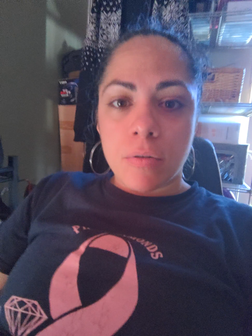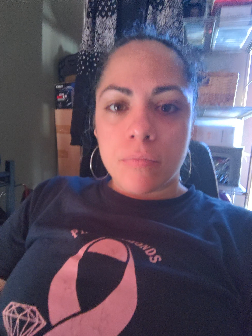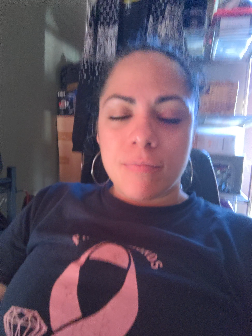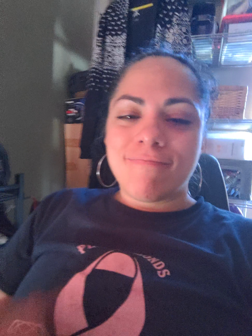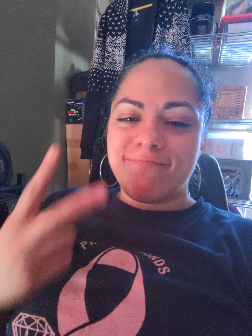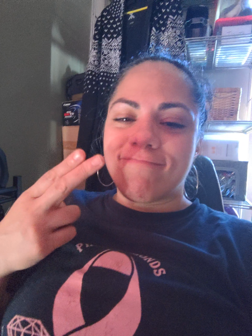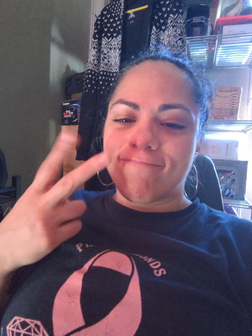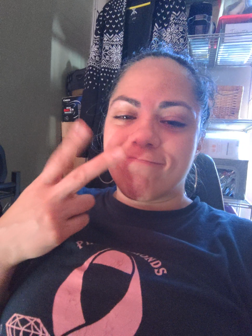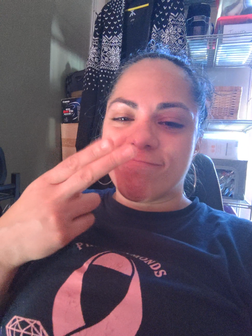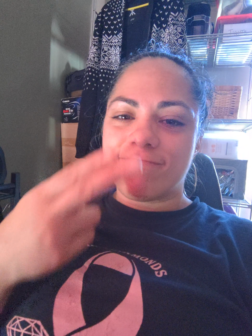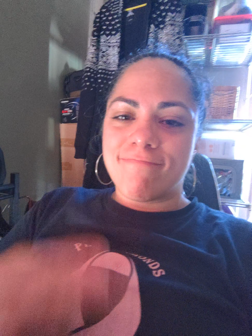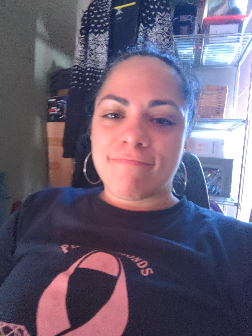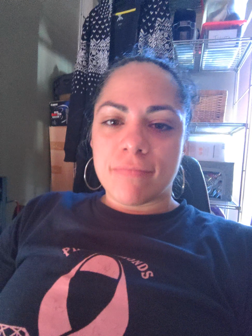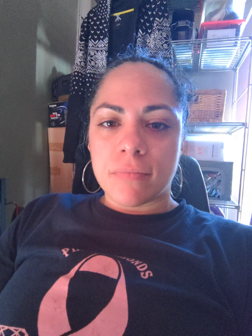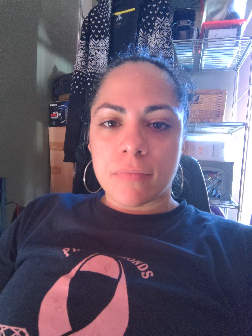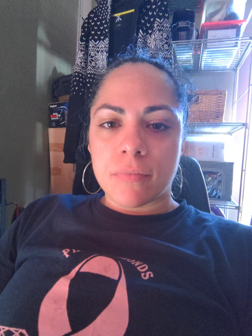scissors